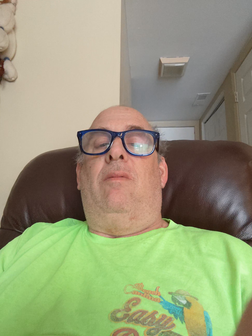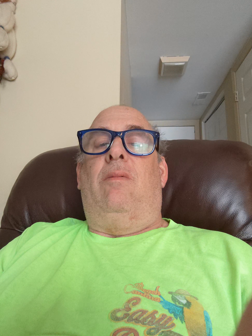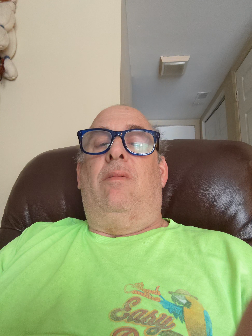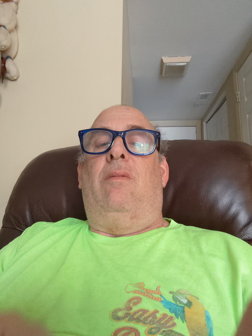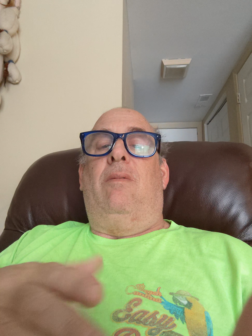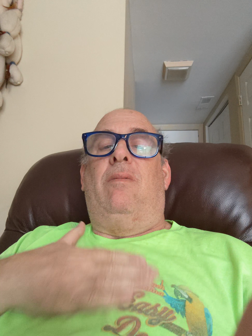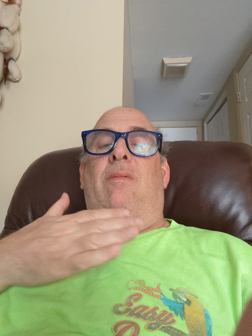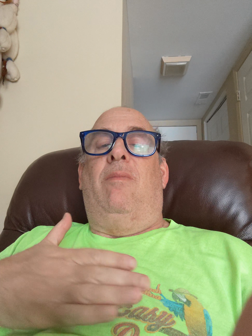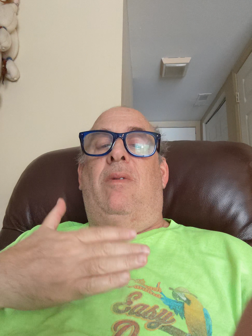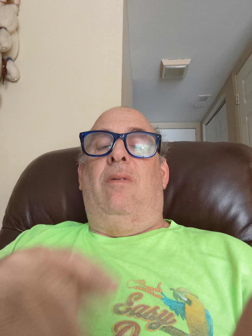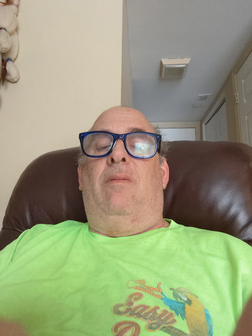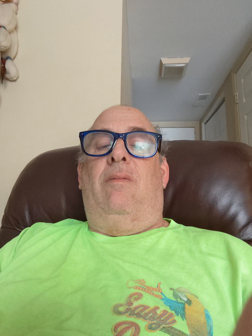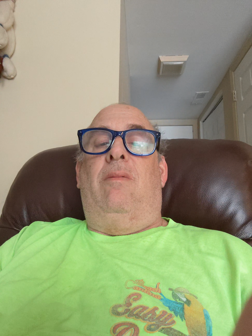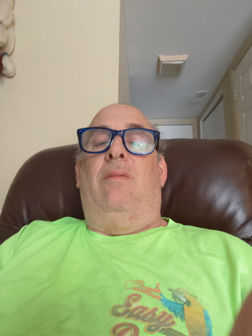happy